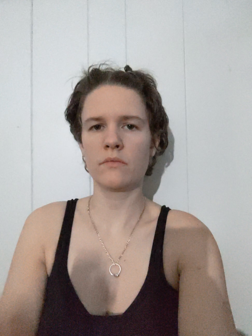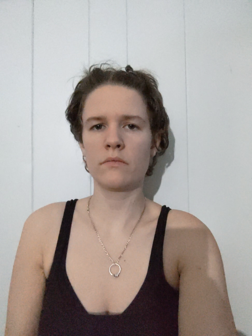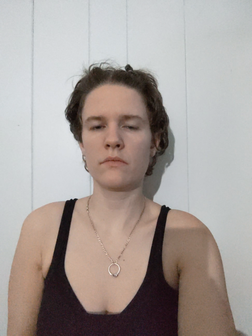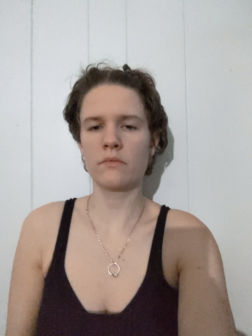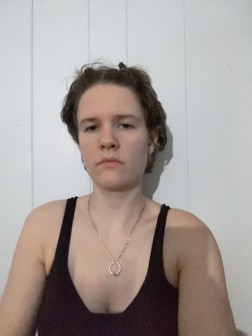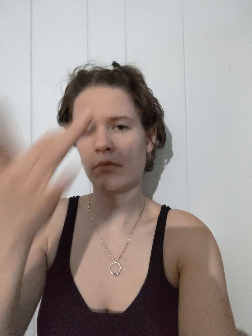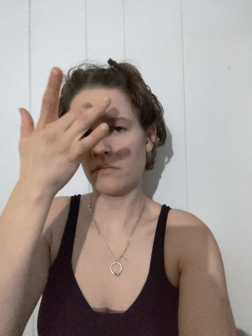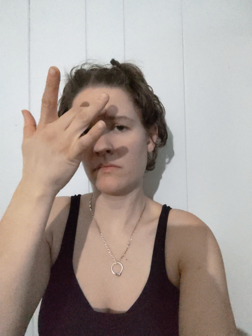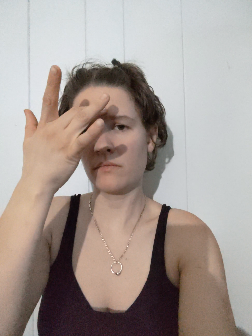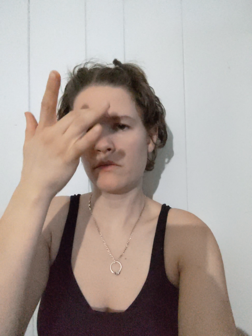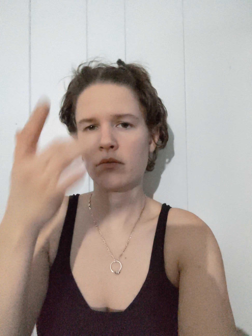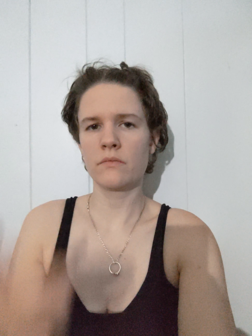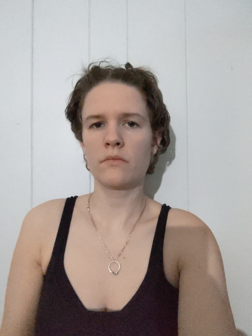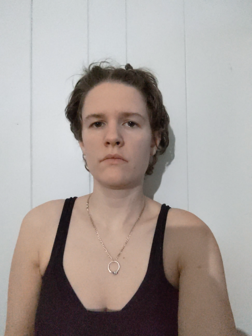sick